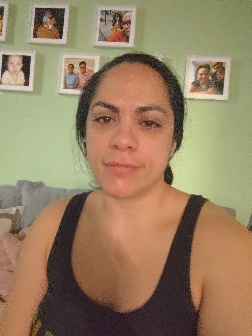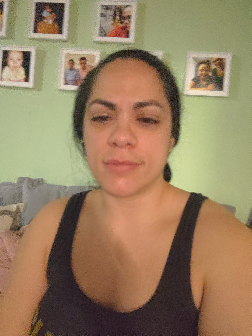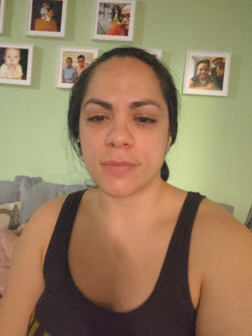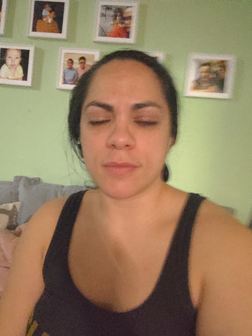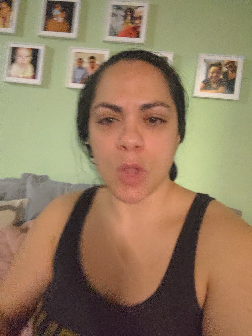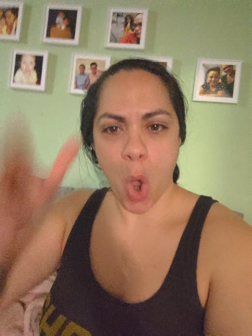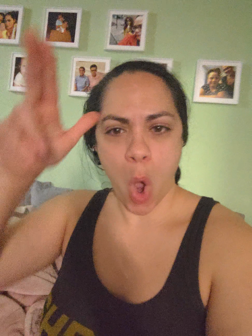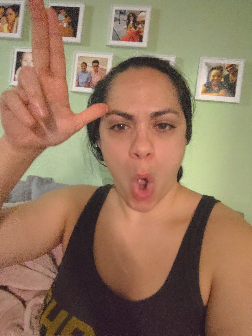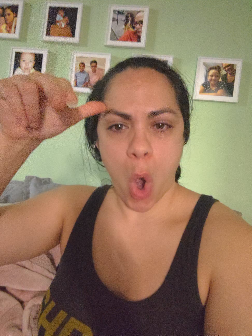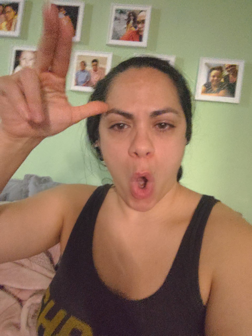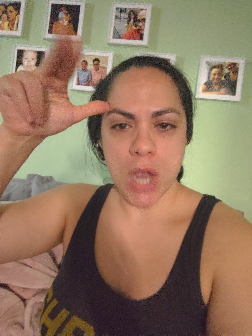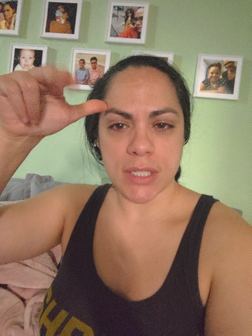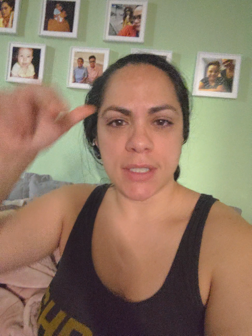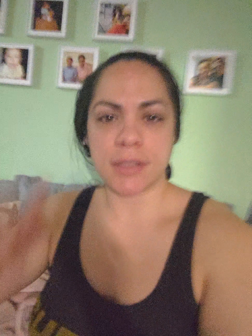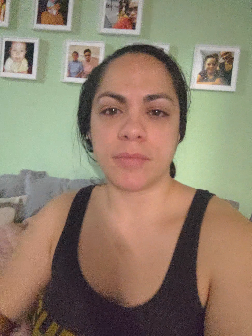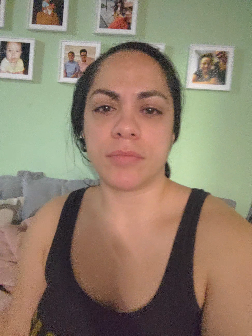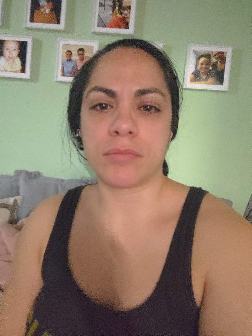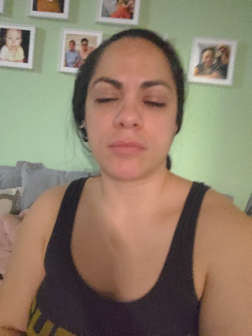horse